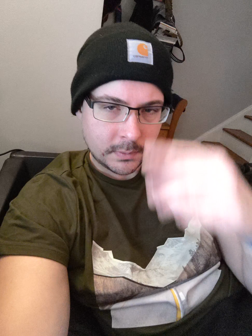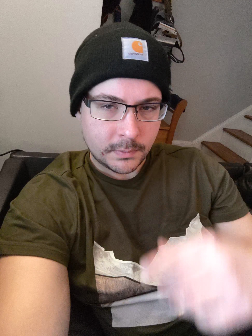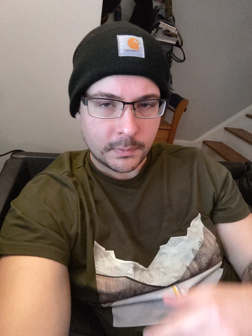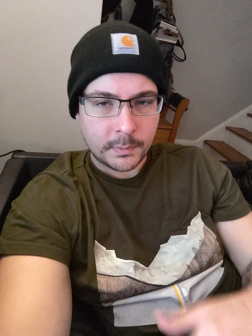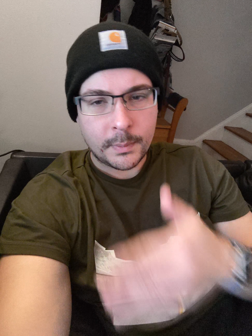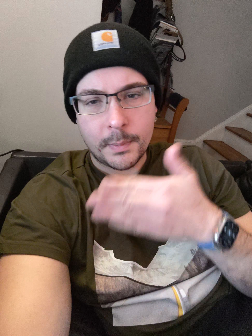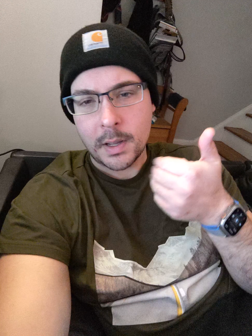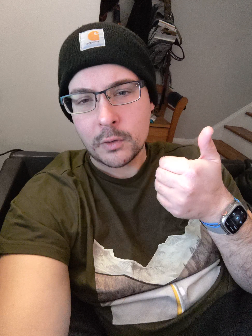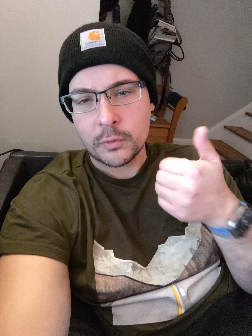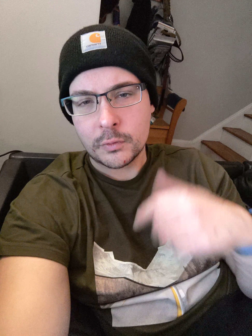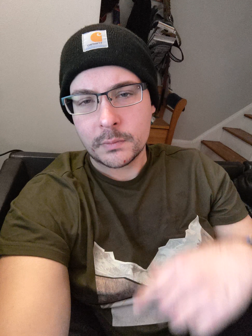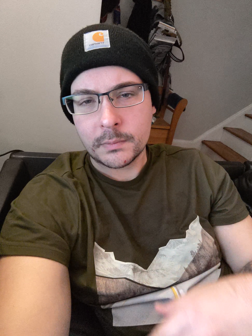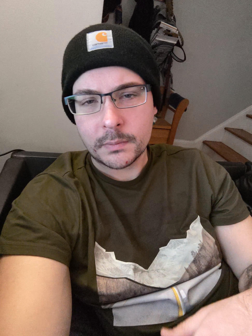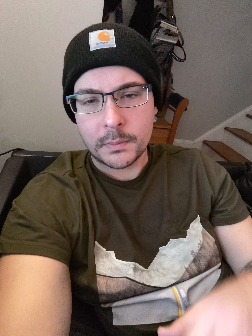better